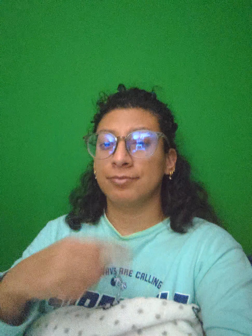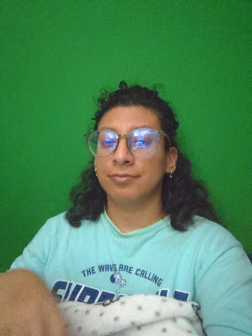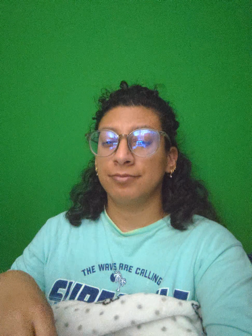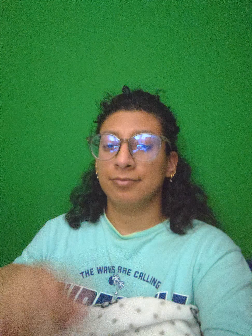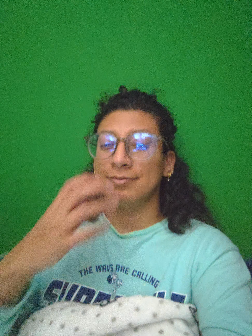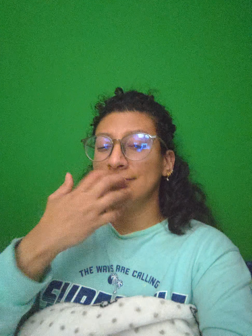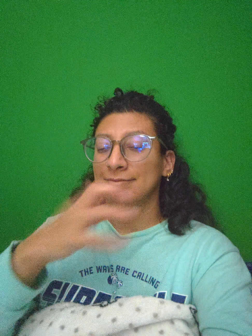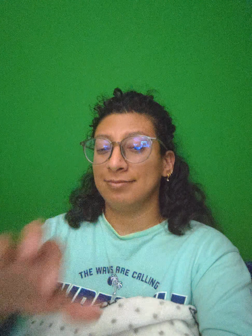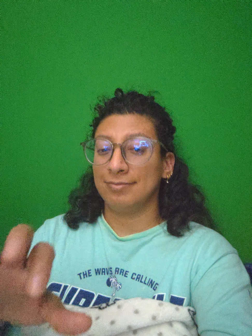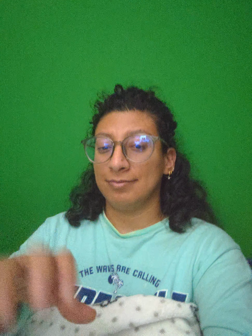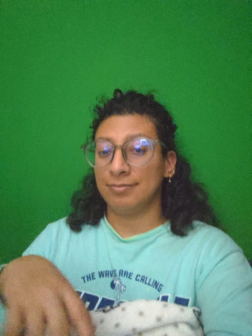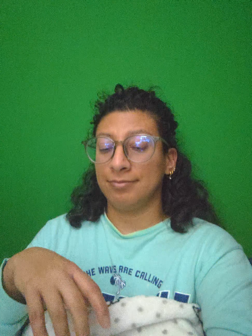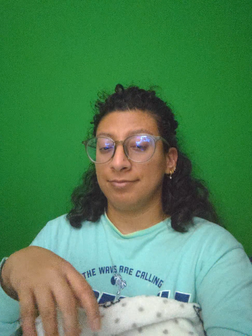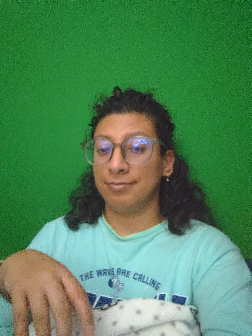hot